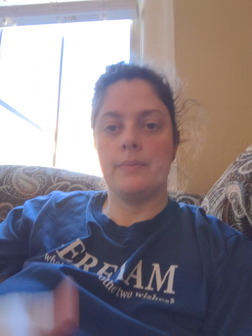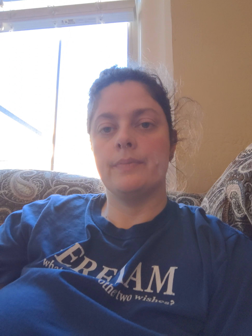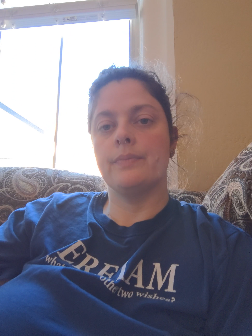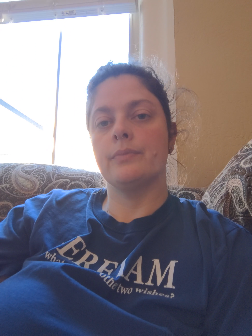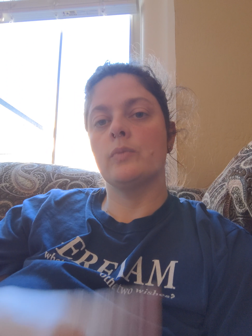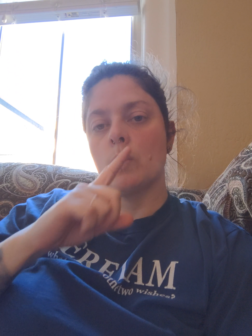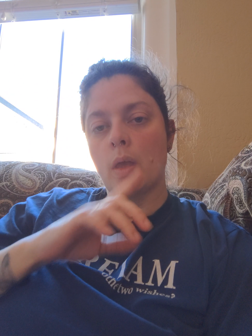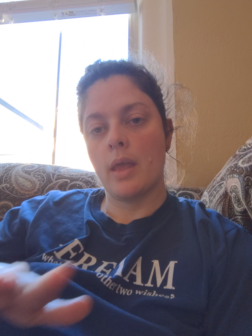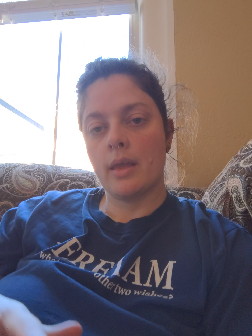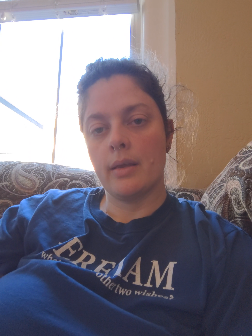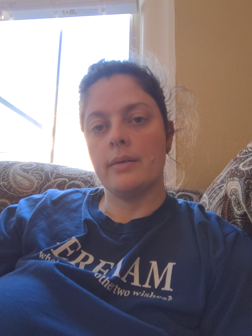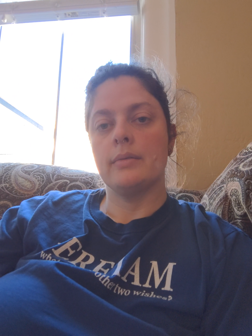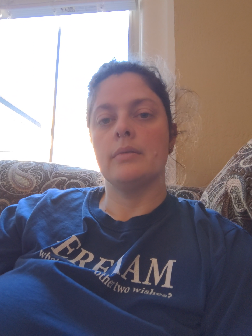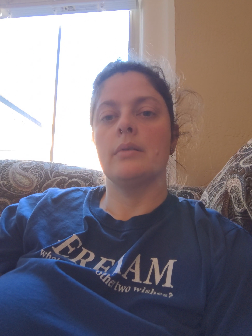quiet